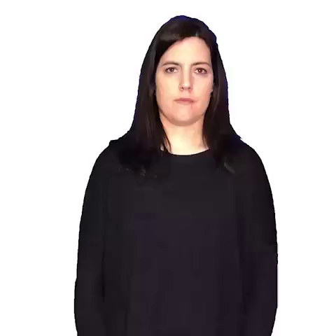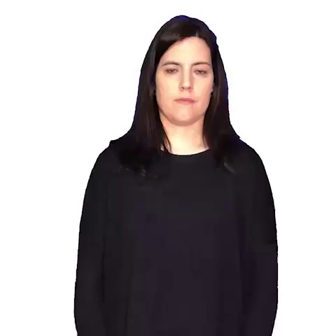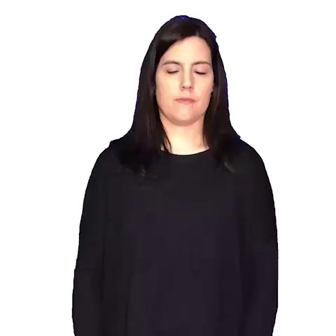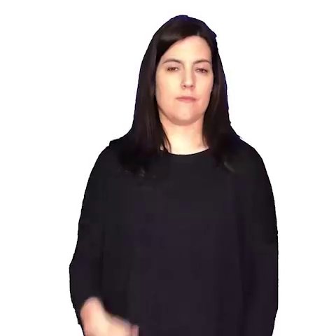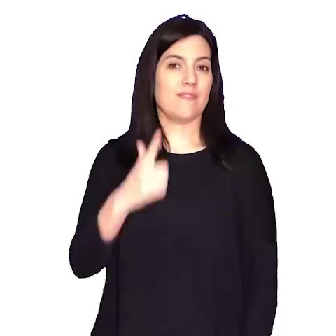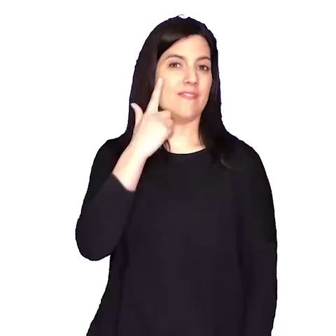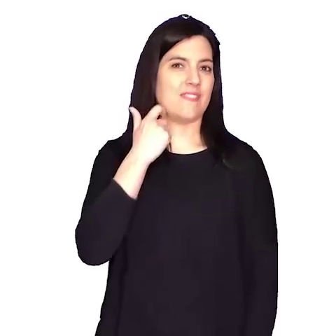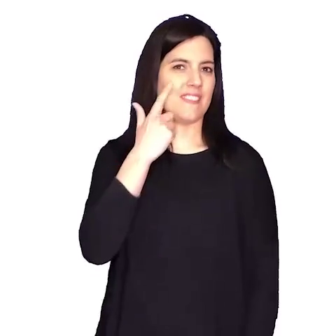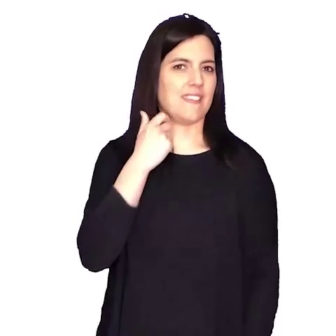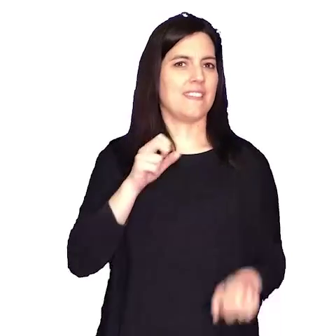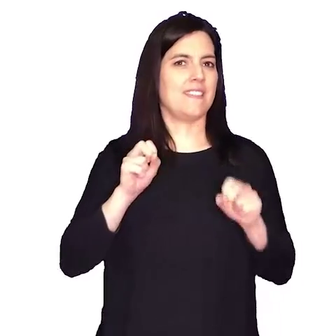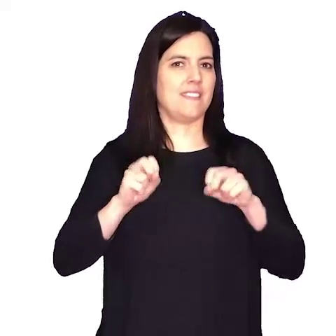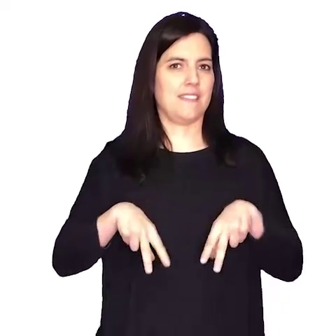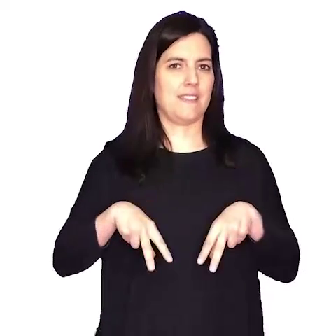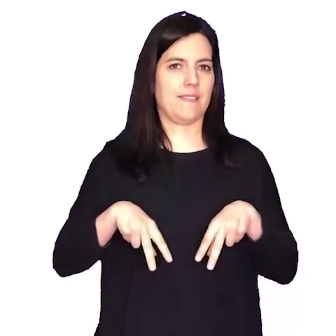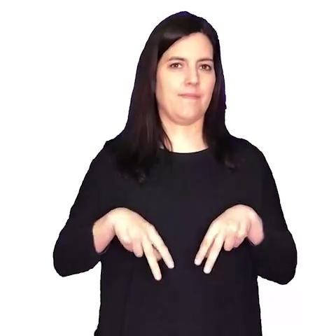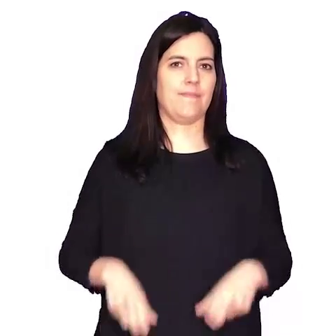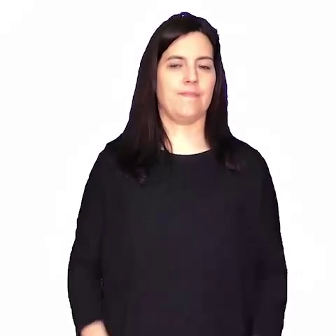costumbre sin